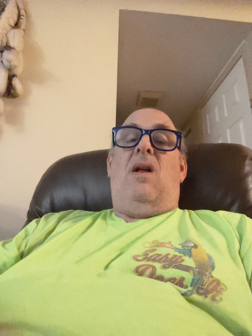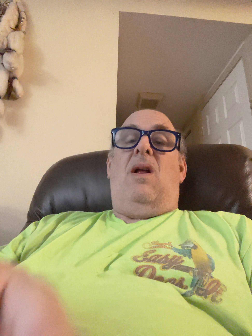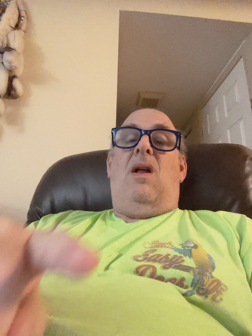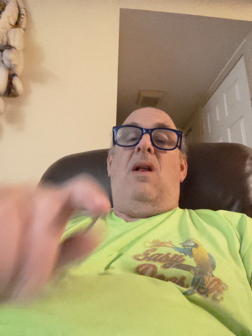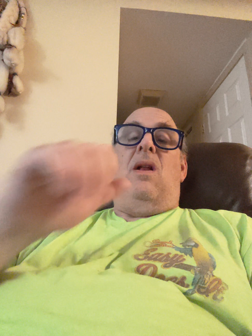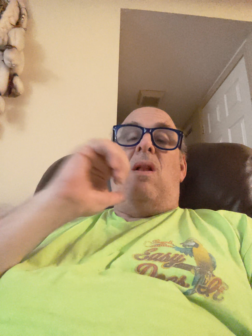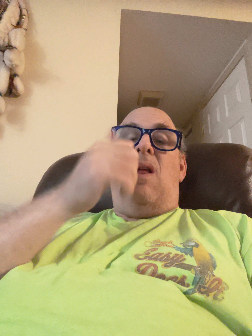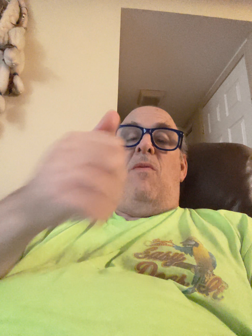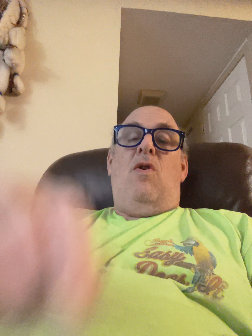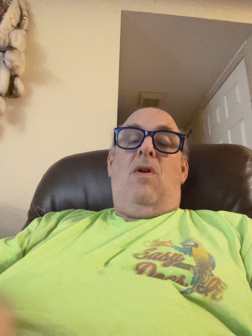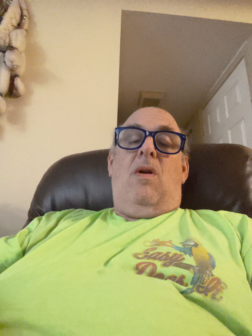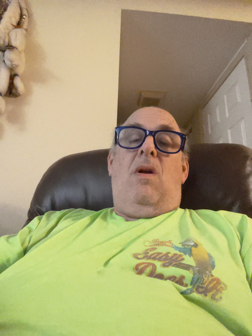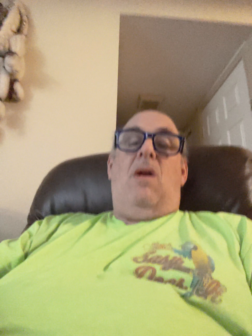tomorrow